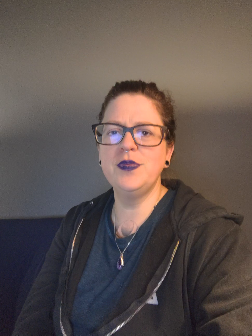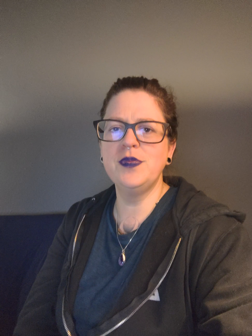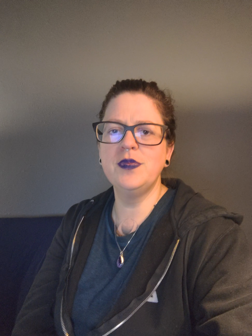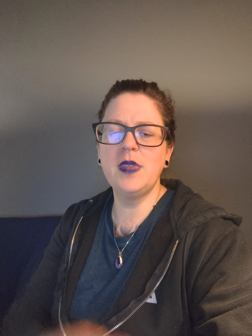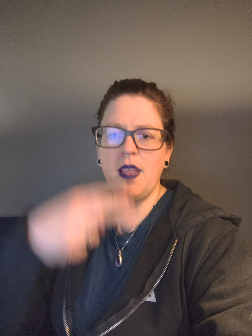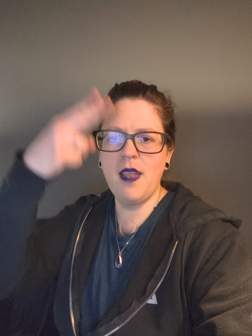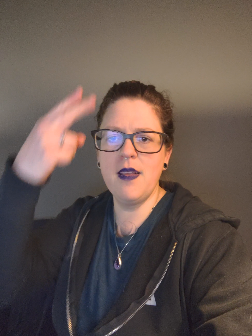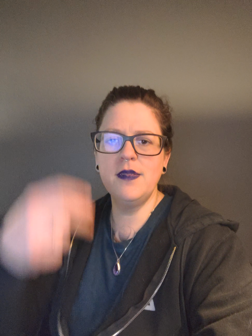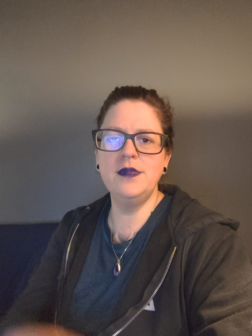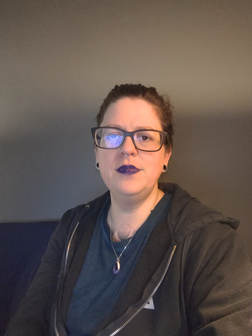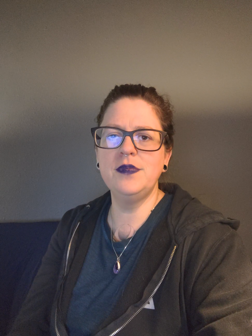high